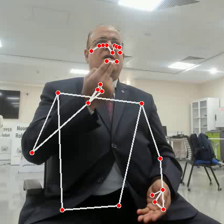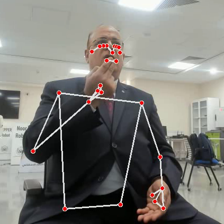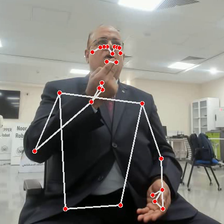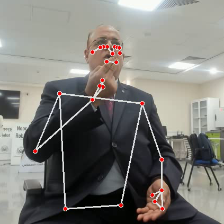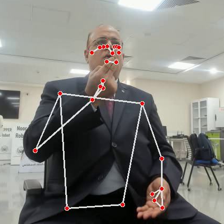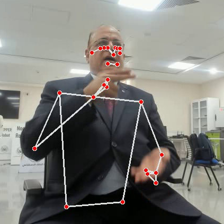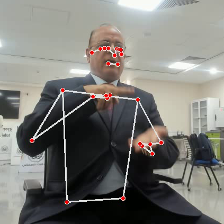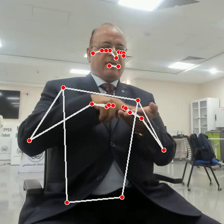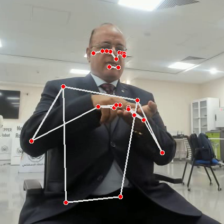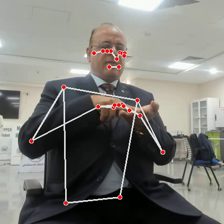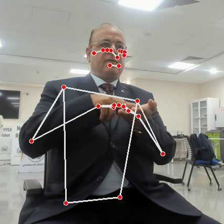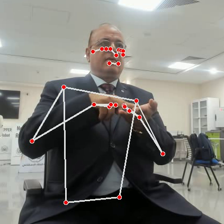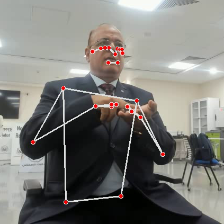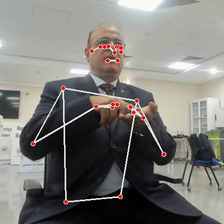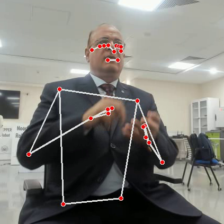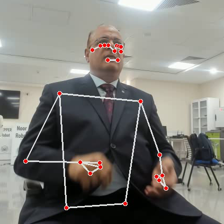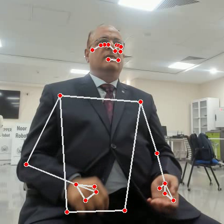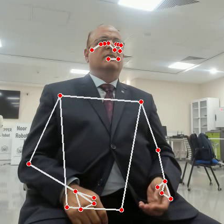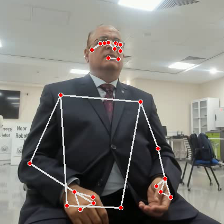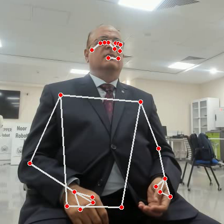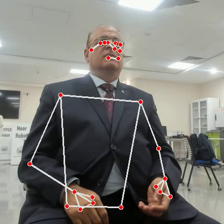gomma